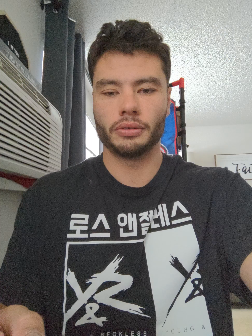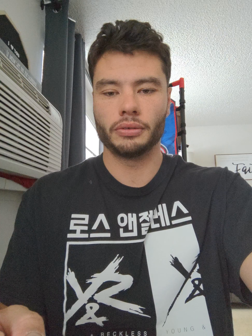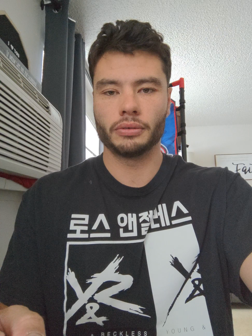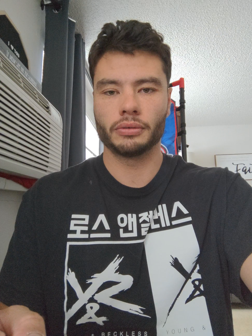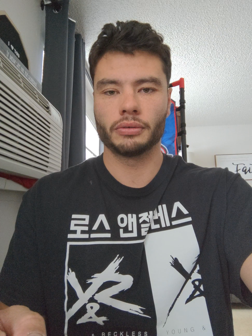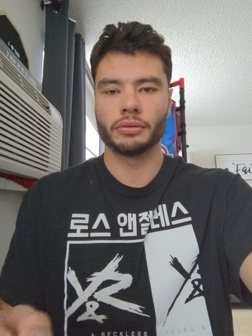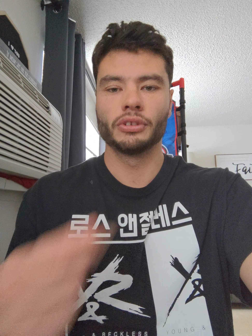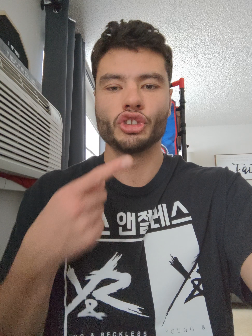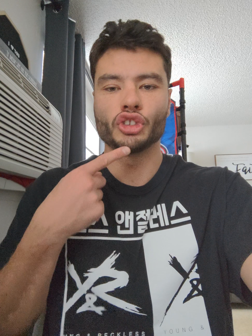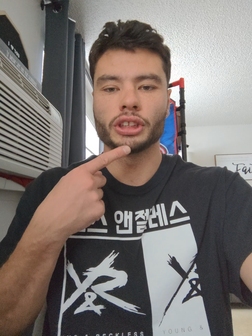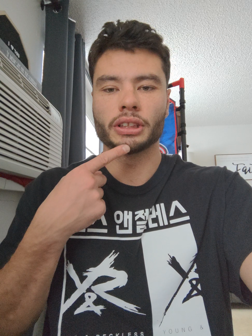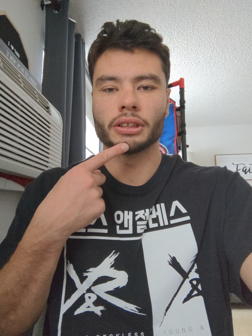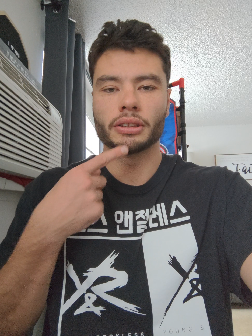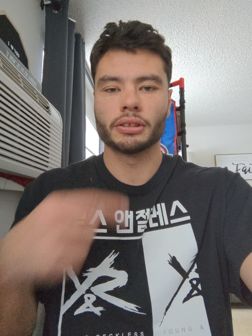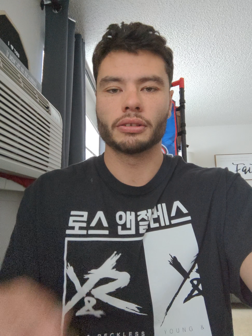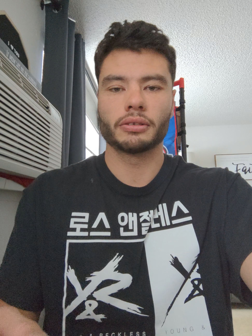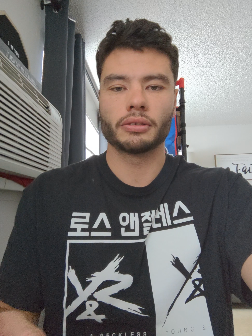chin